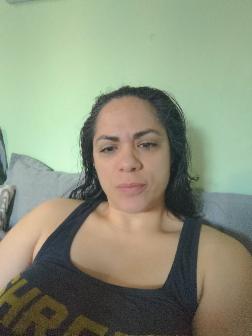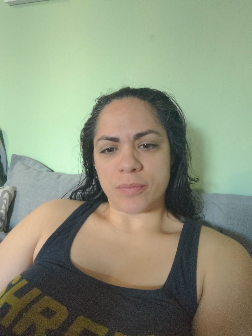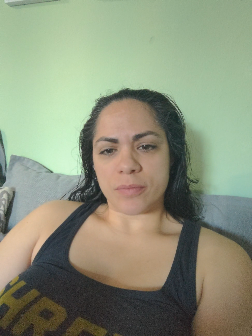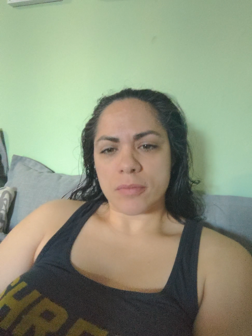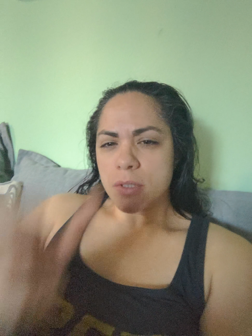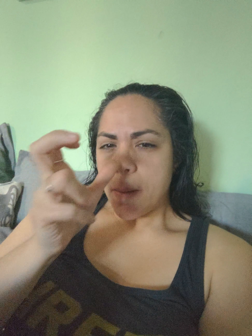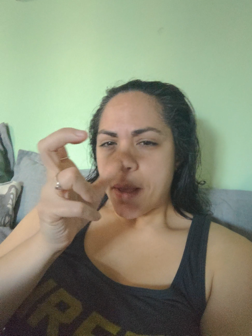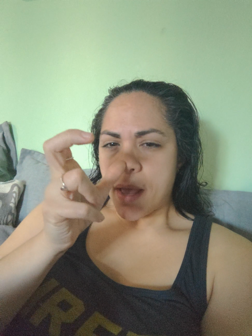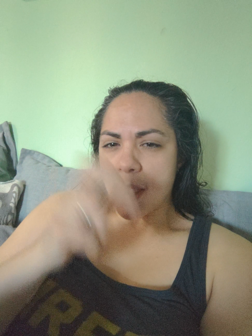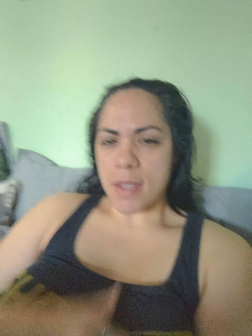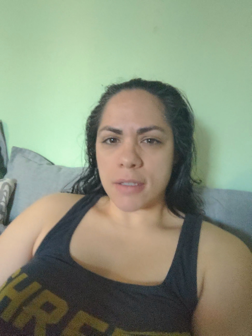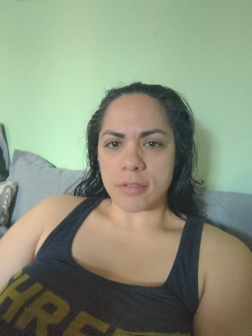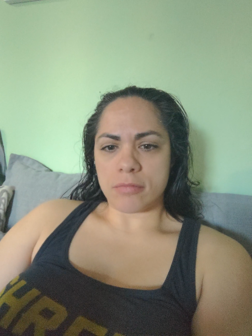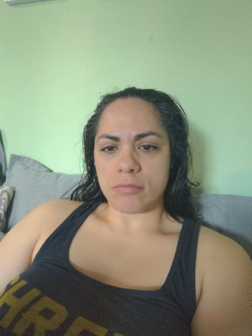bug